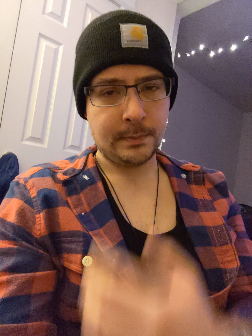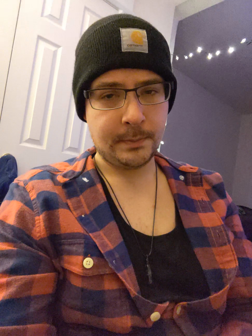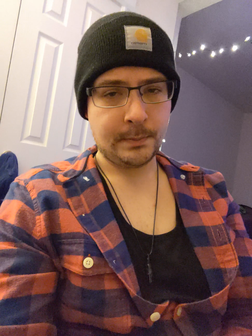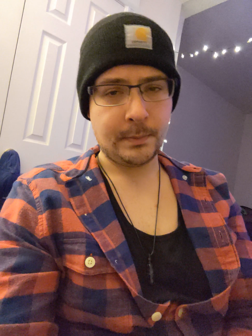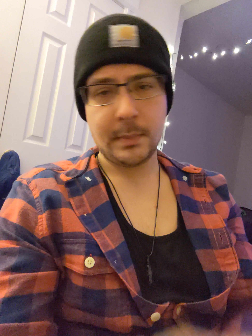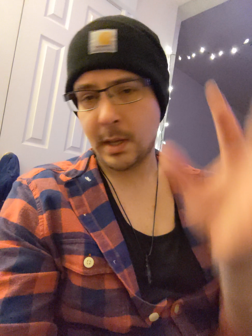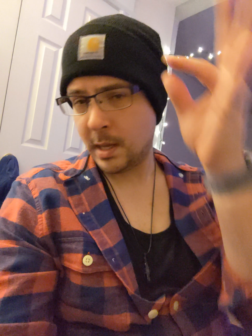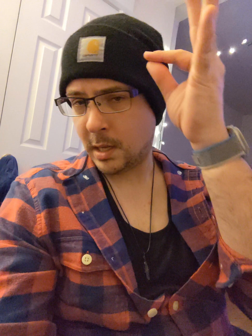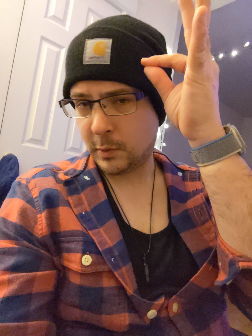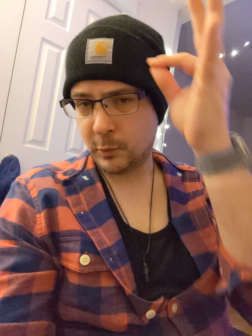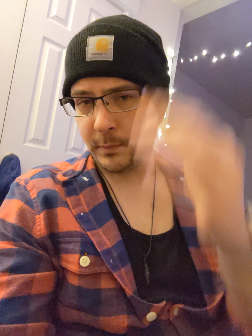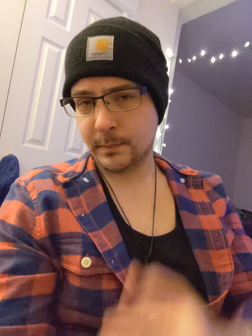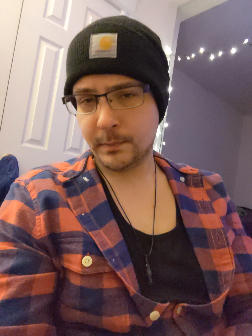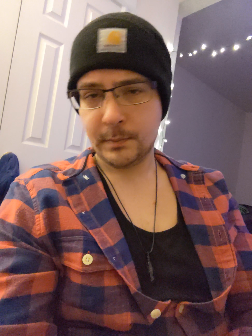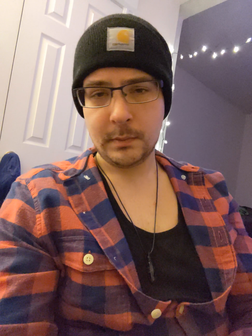hair